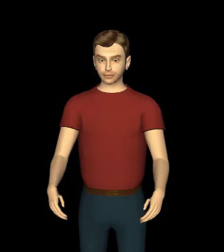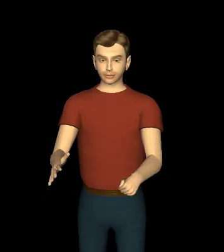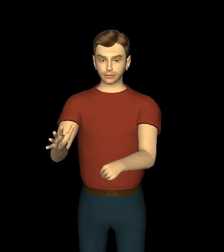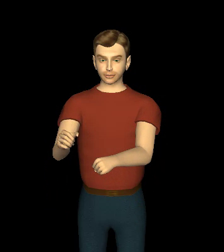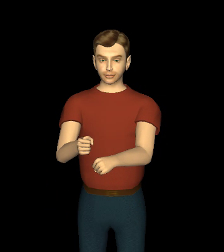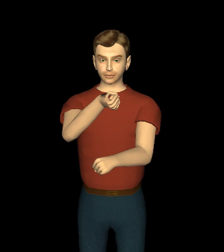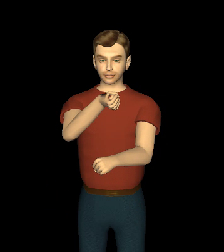يربح